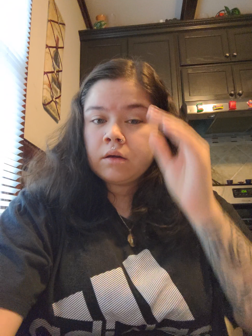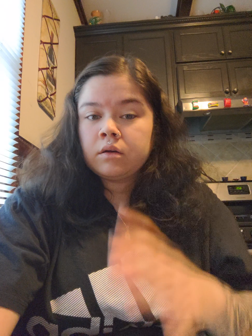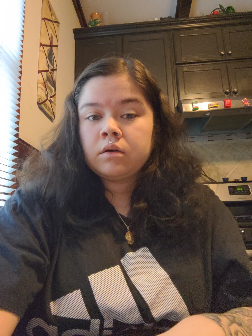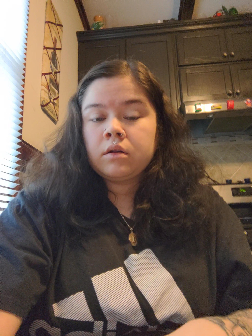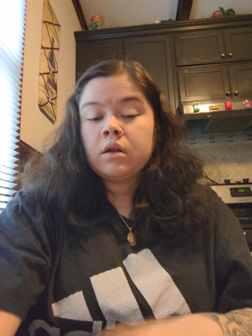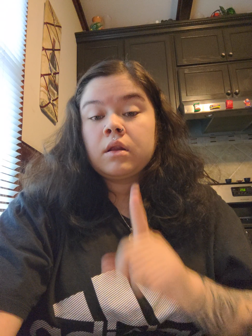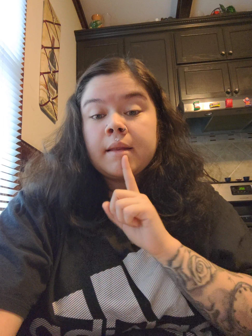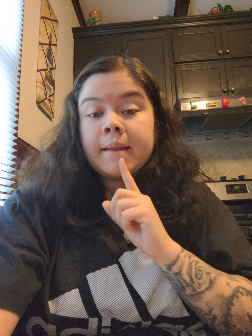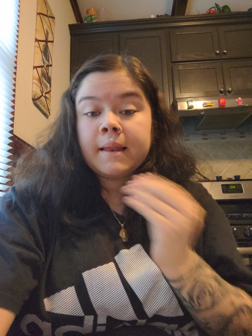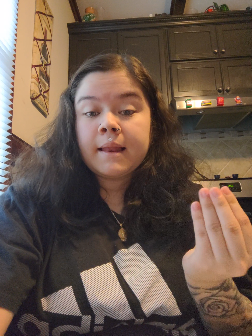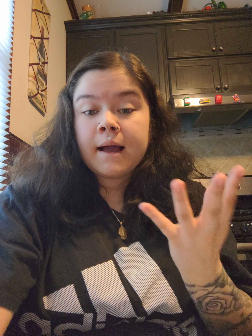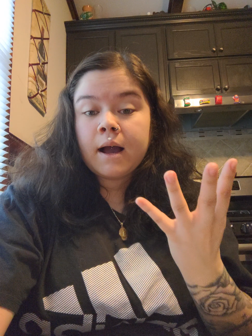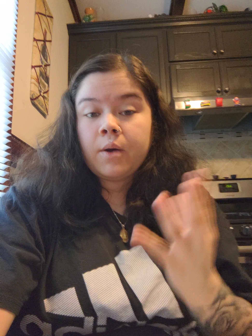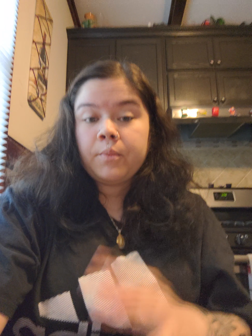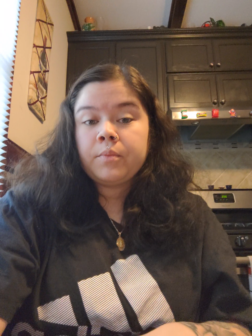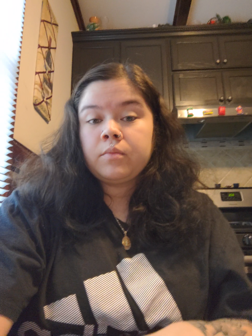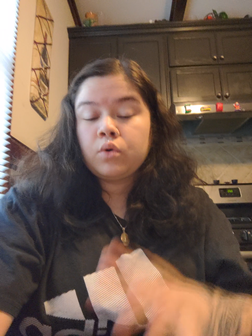lamp